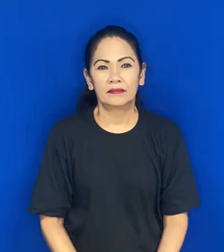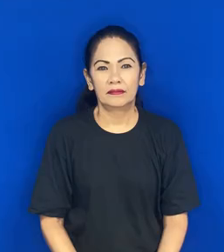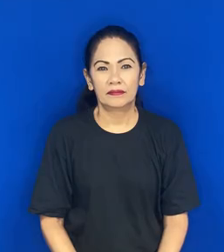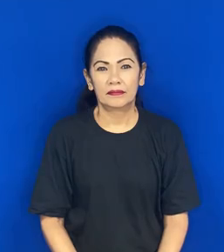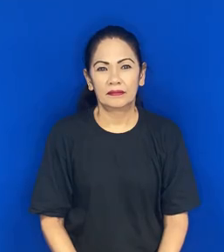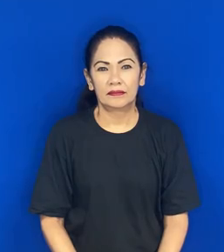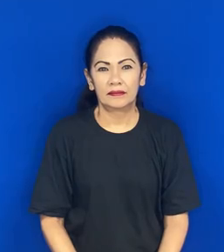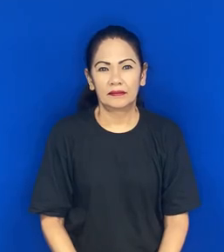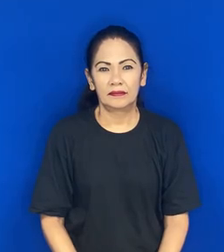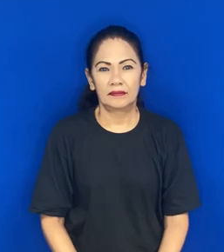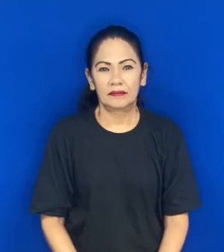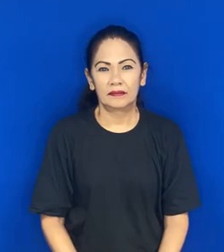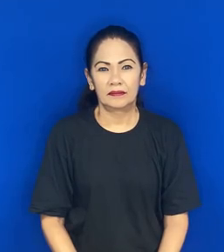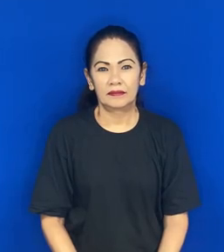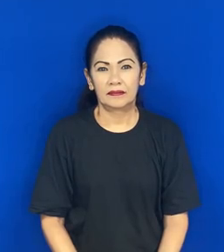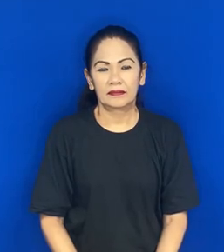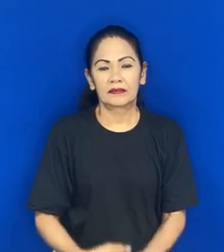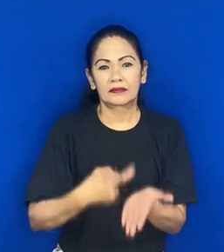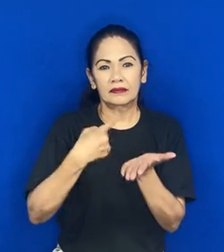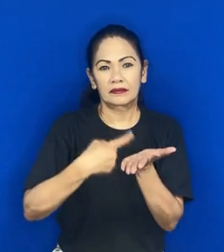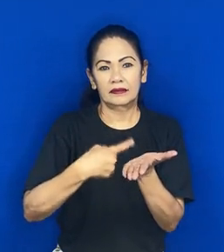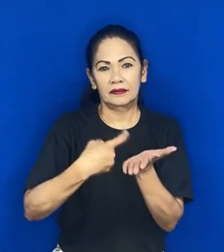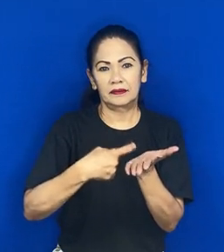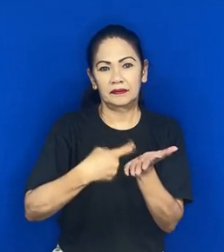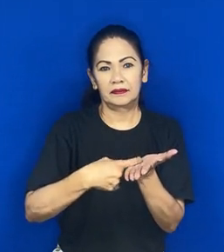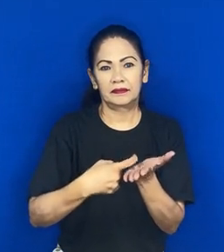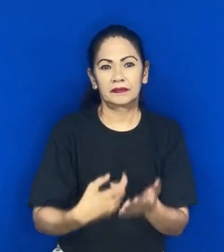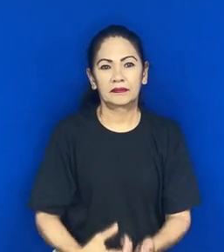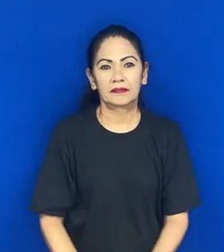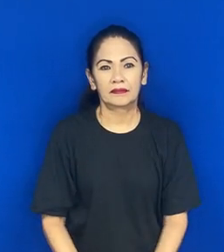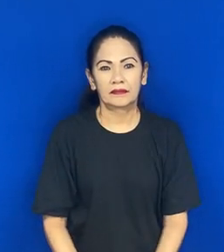shrimp